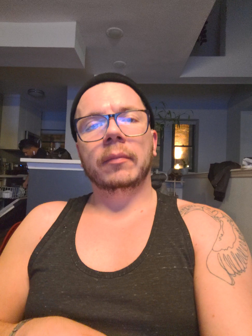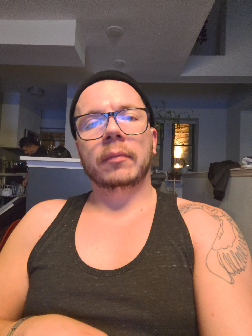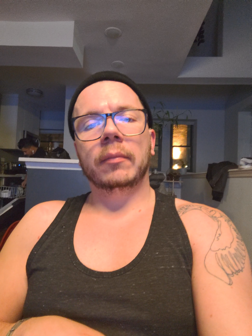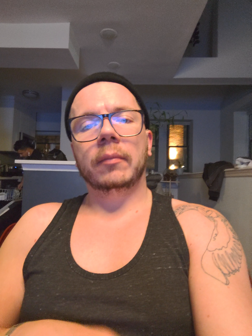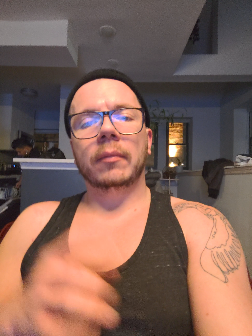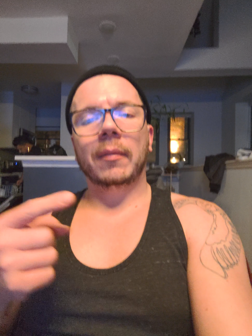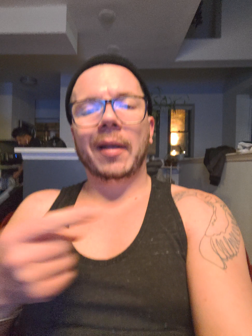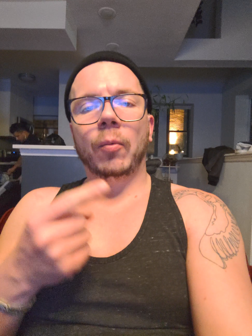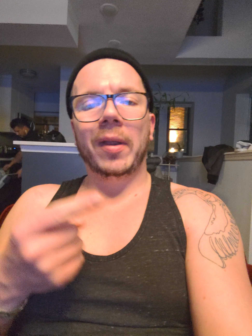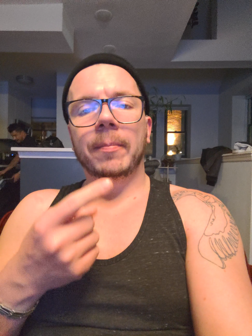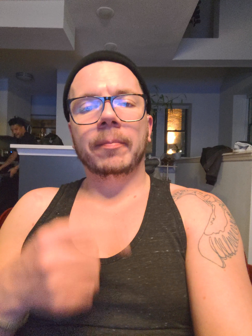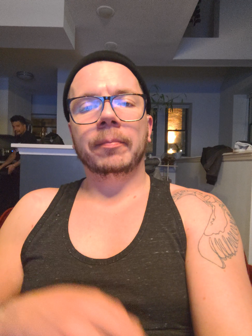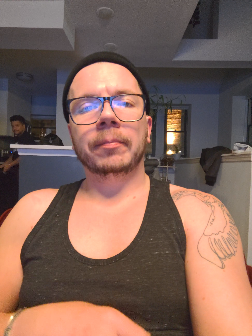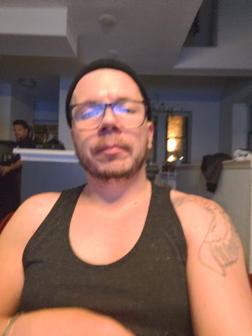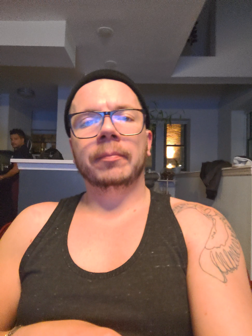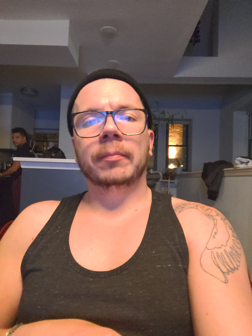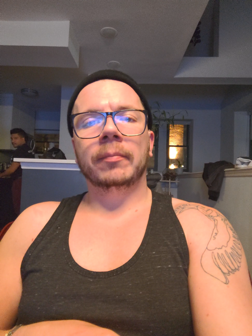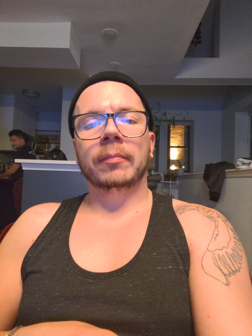owie